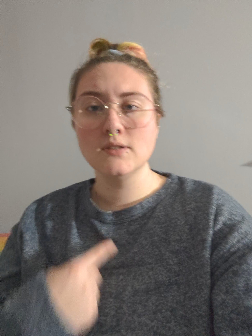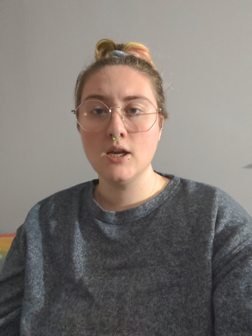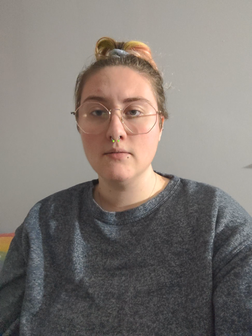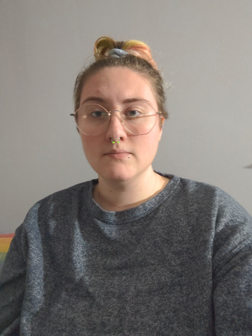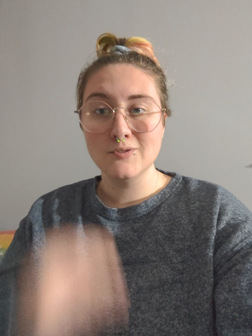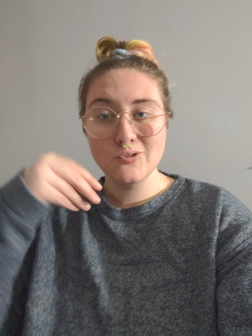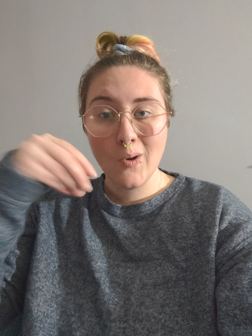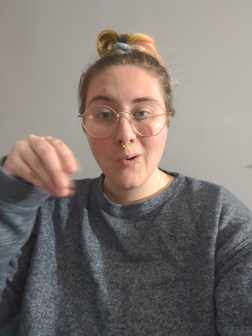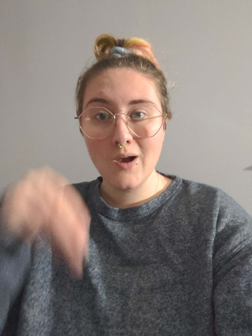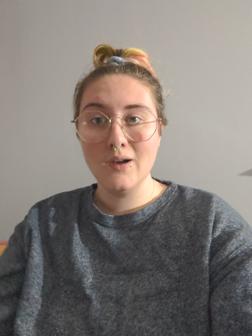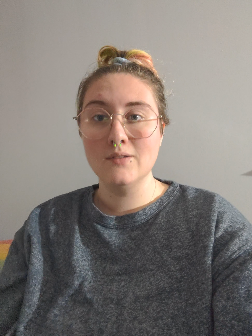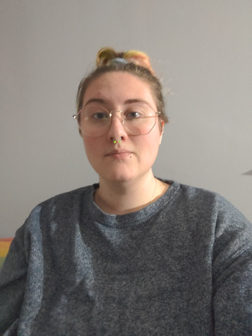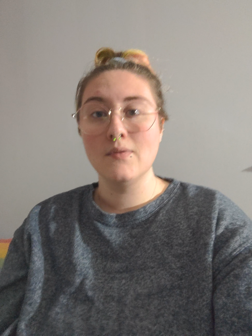store